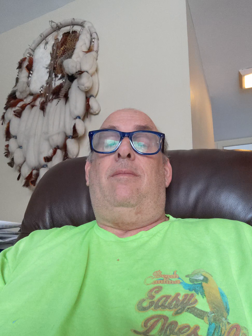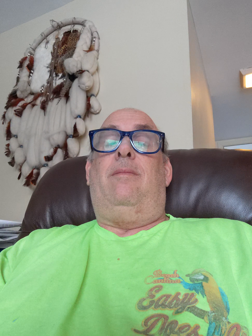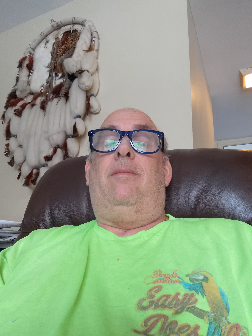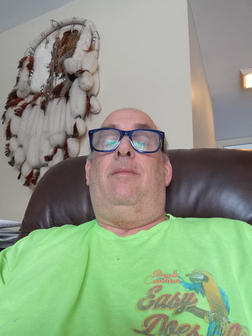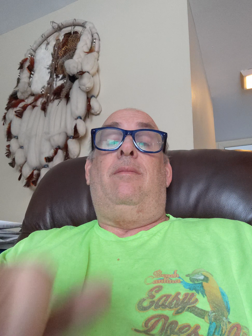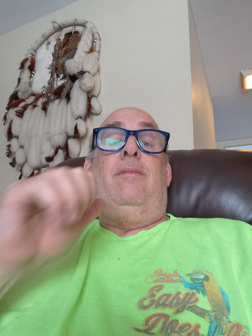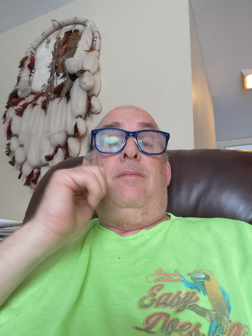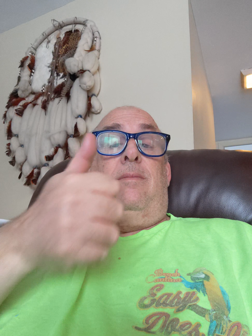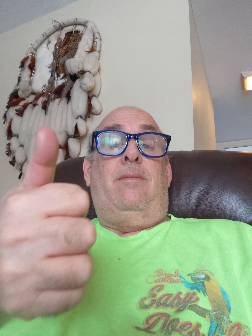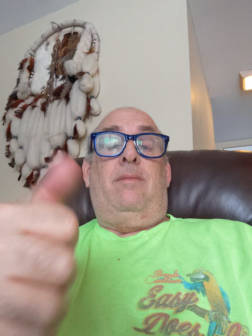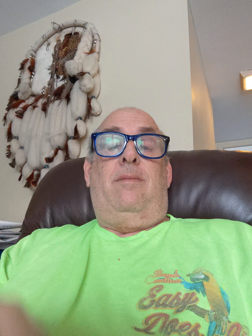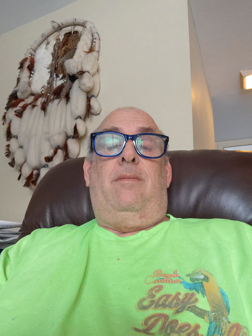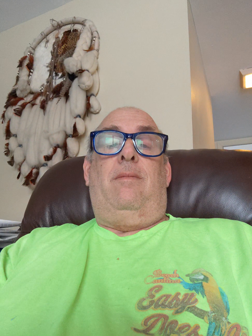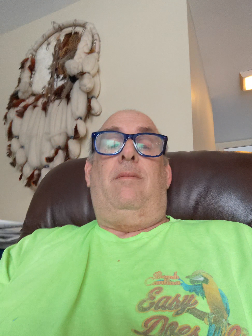tomorrow